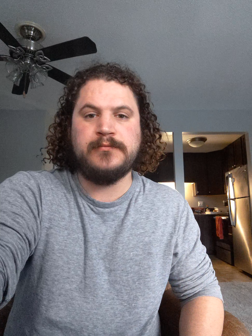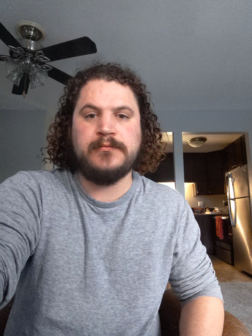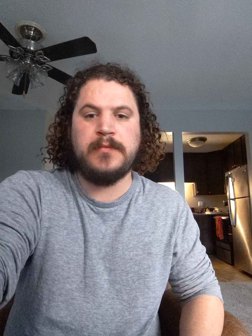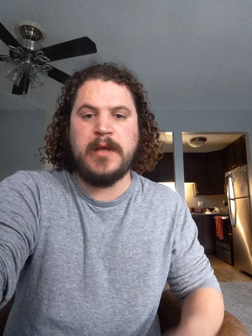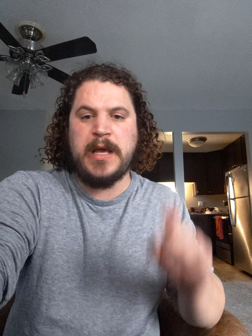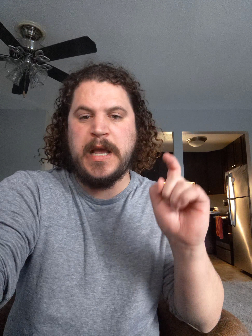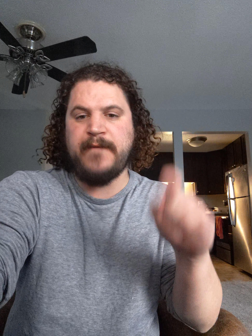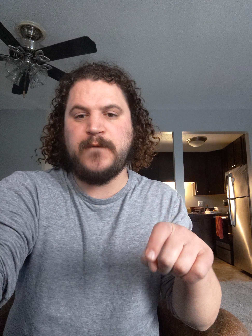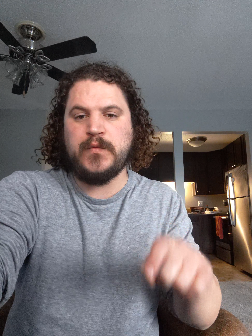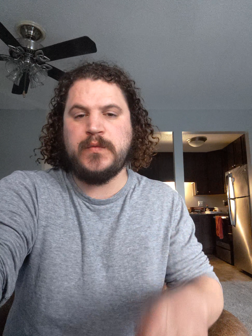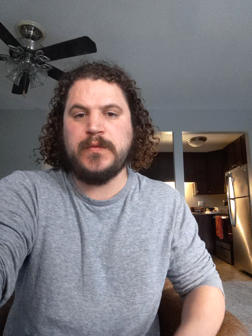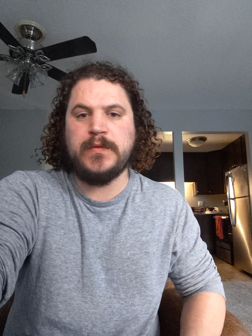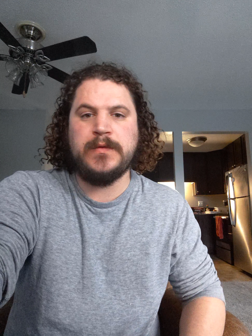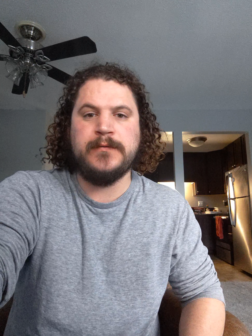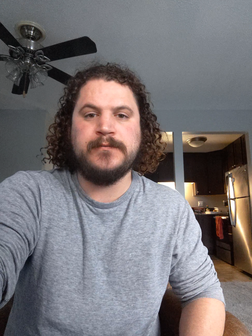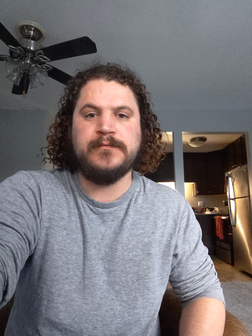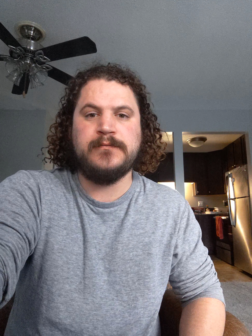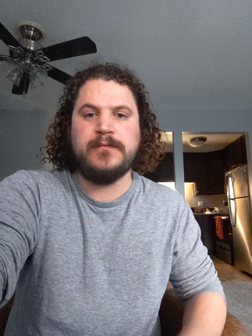have to